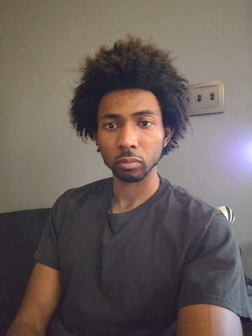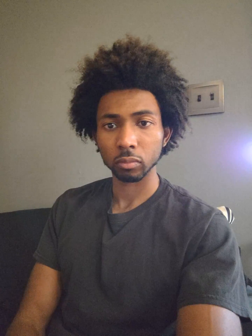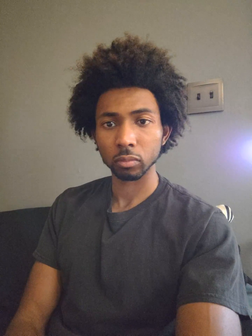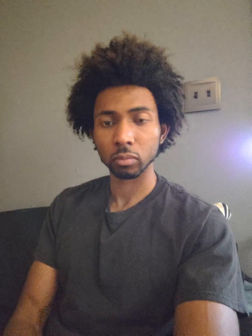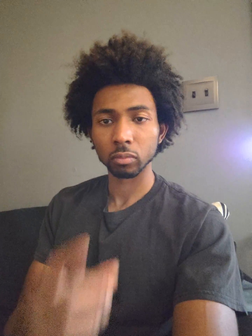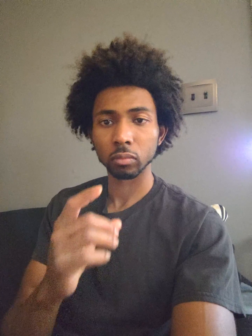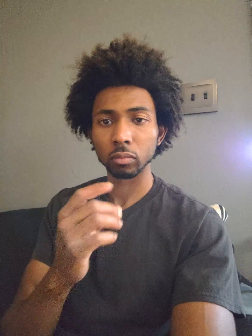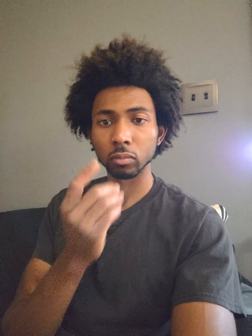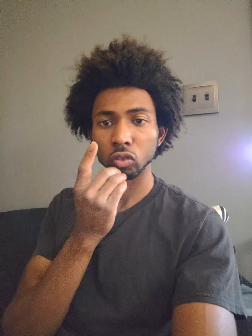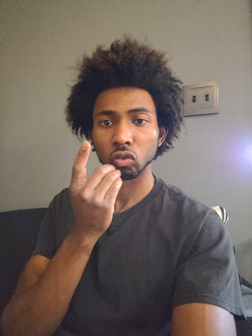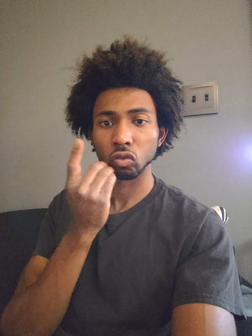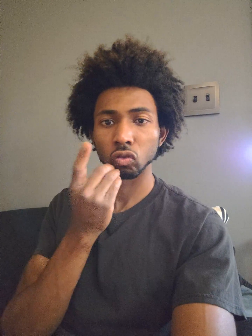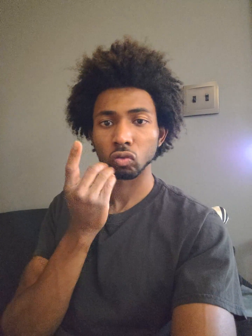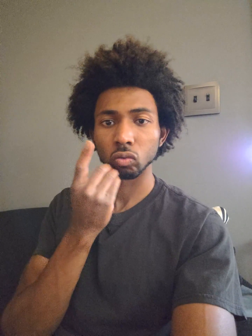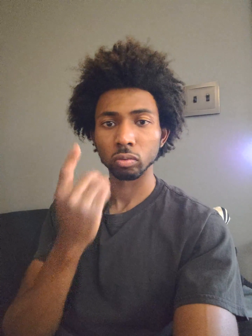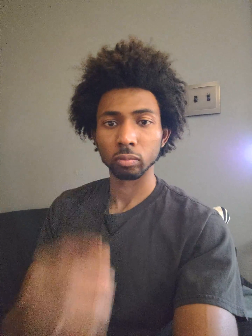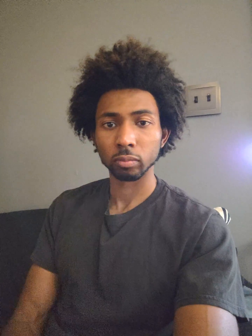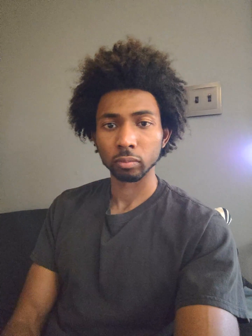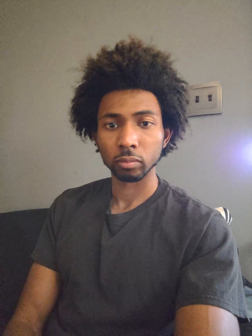dinner